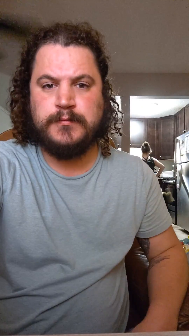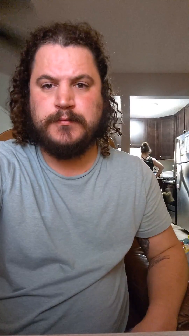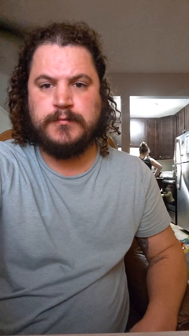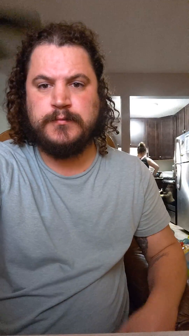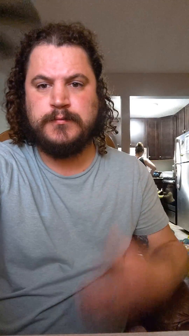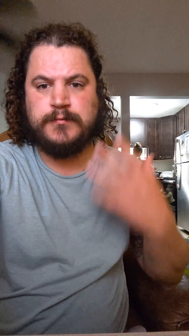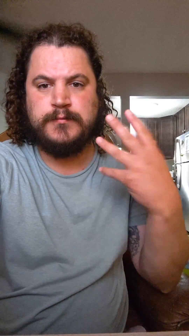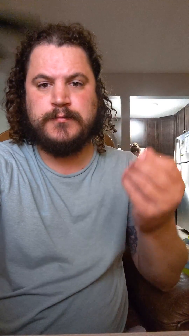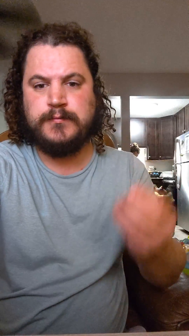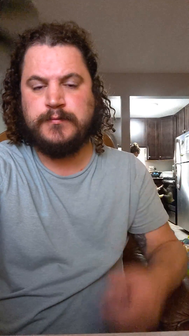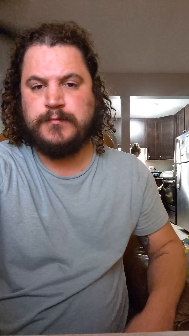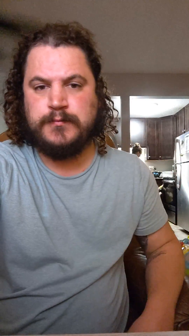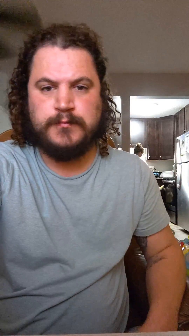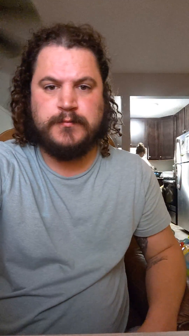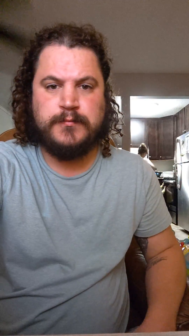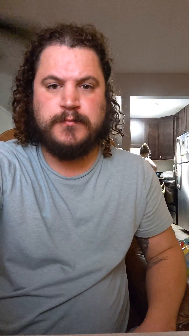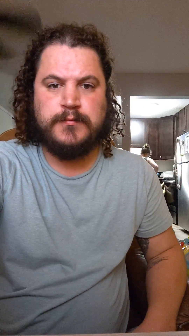got to